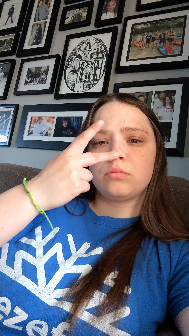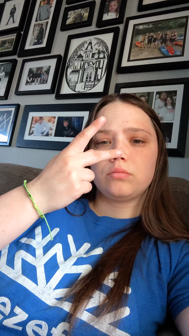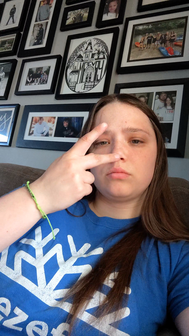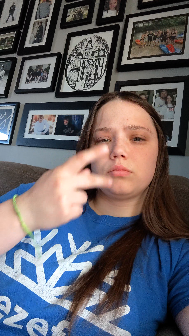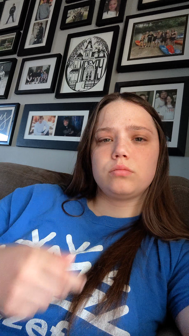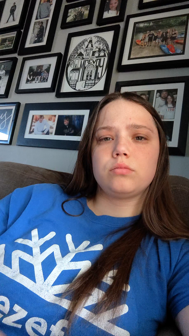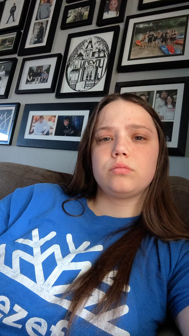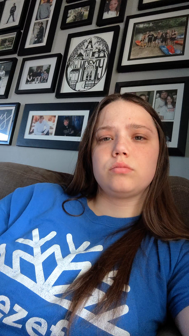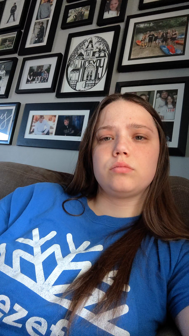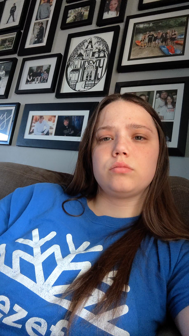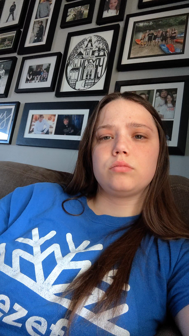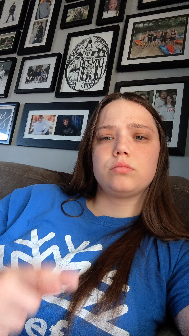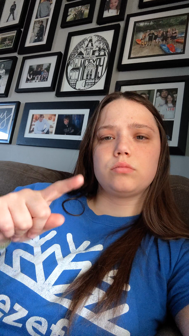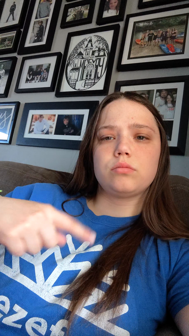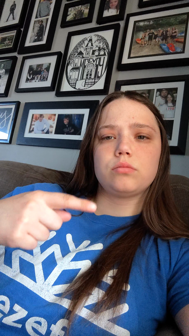about